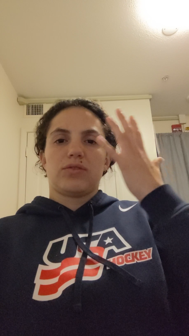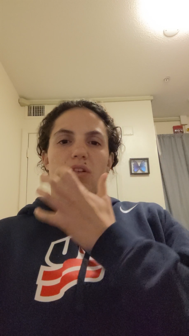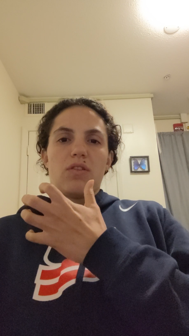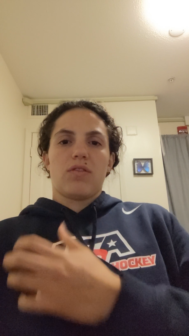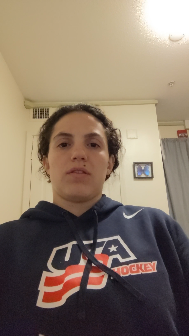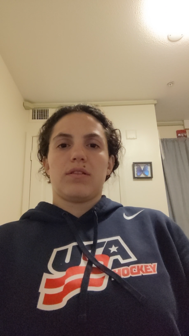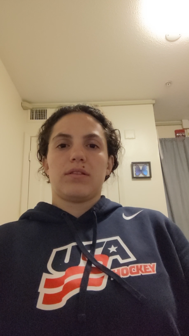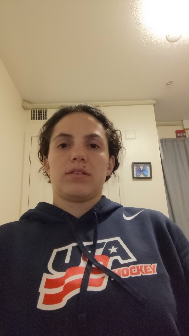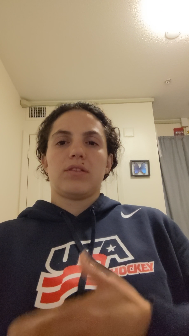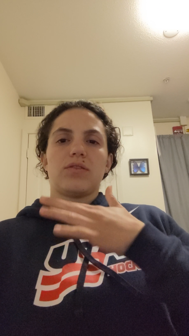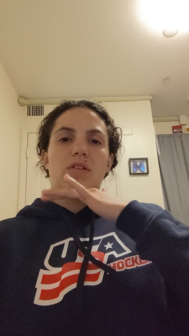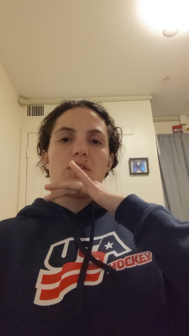naughty